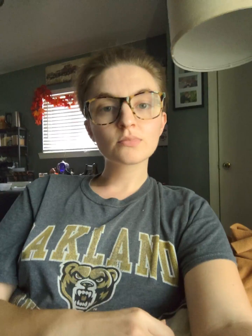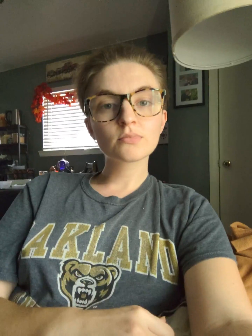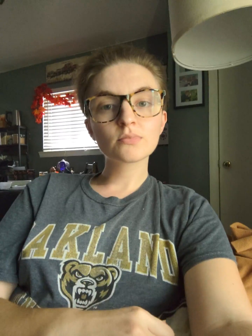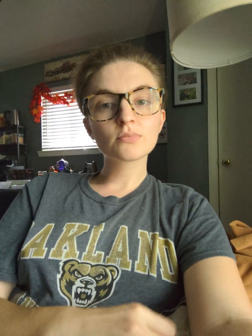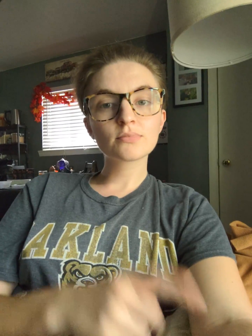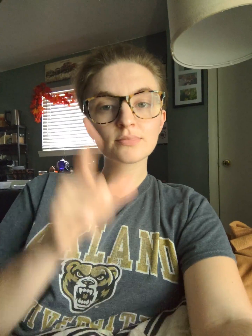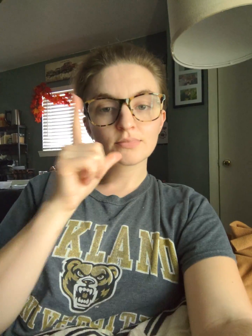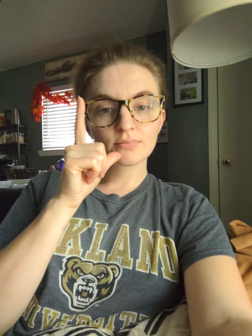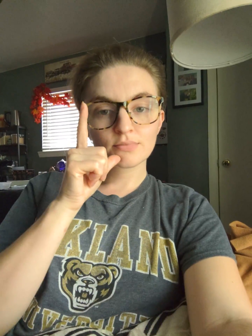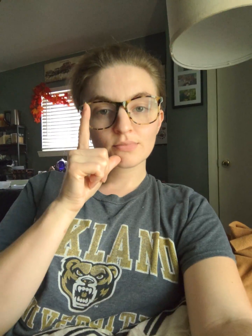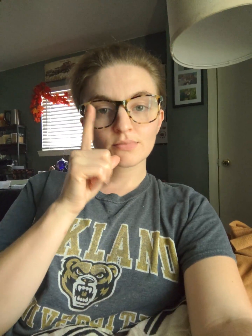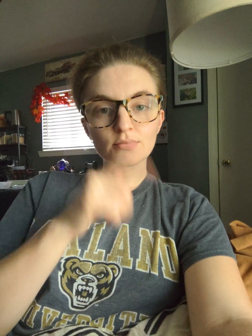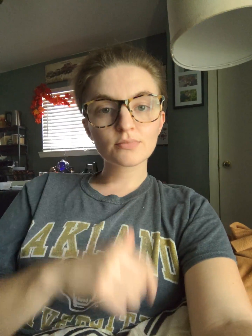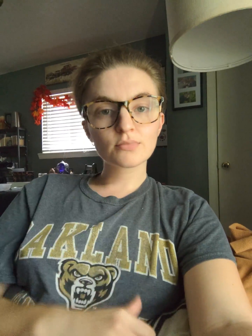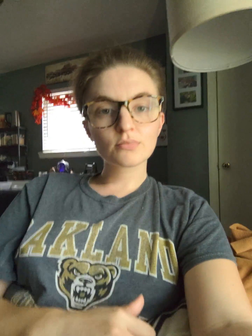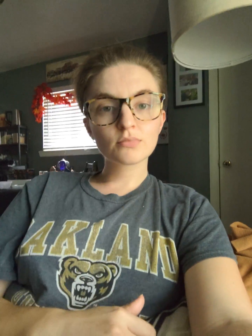lunch